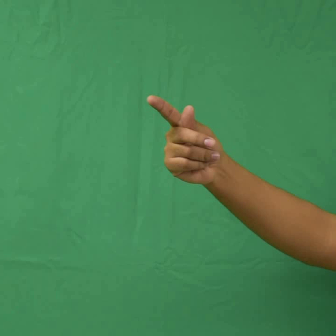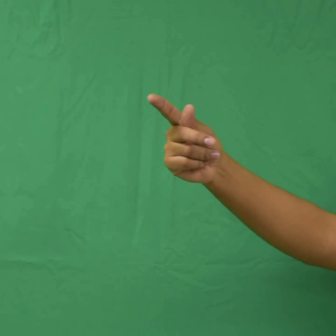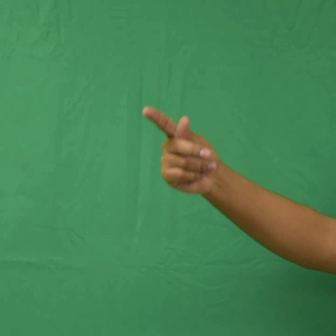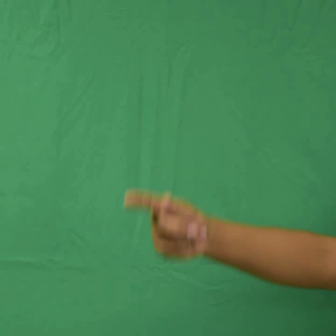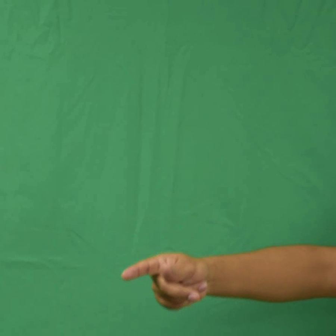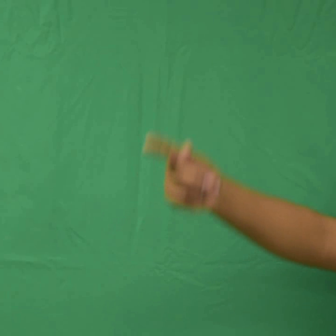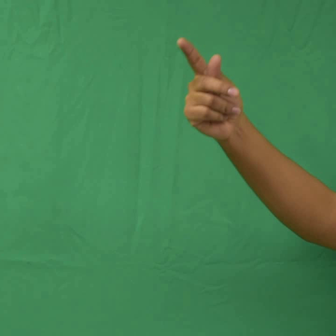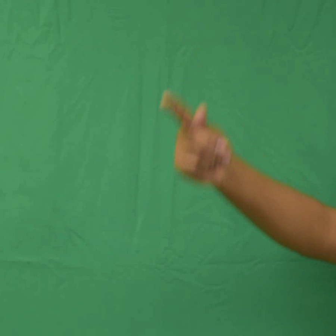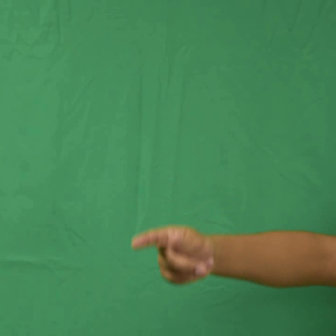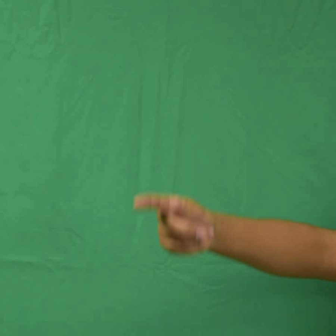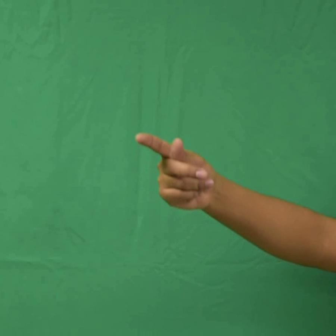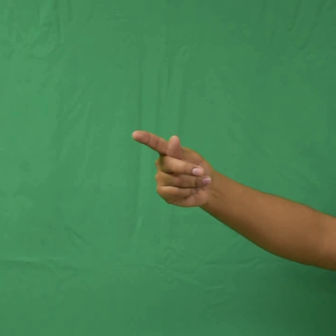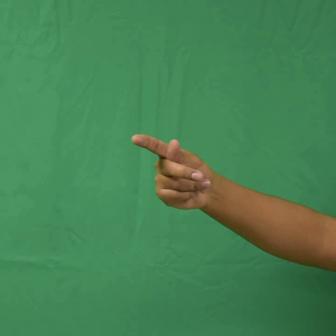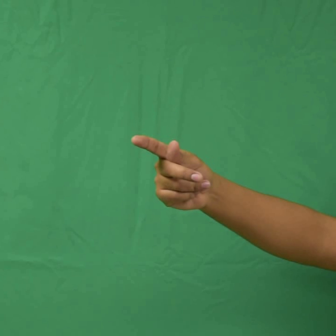K